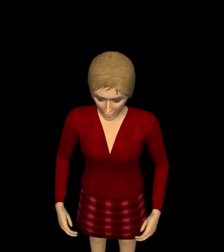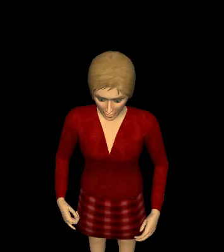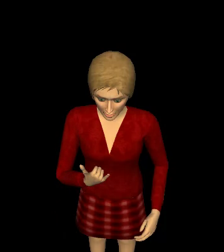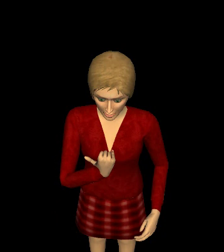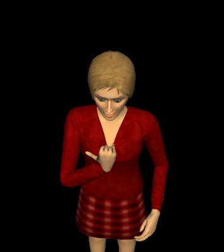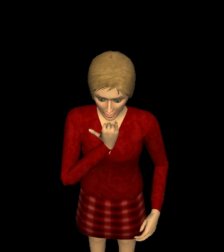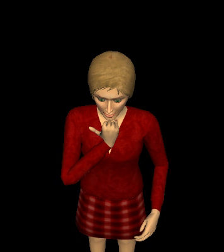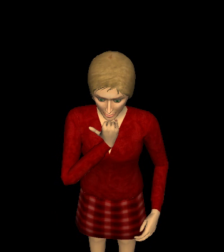خطأ